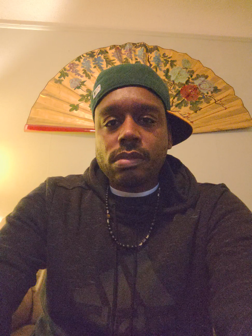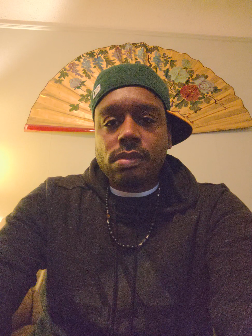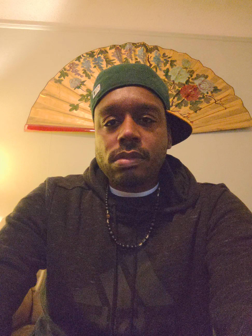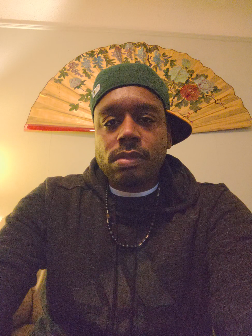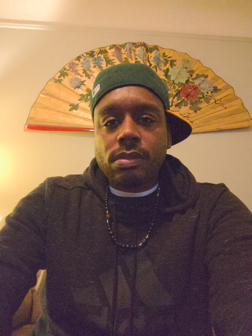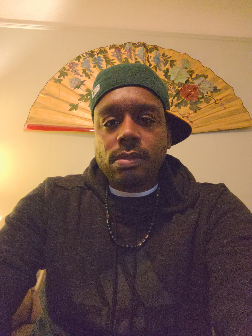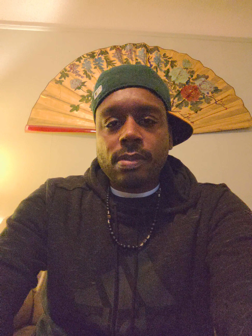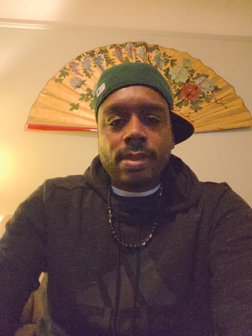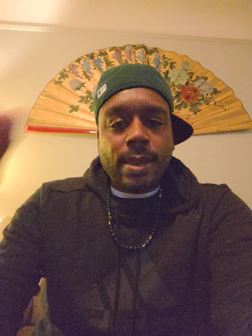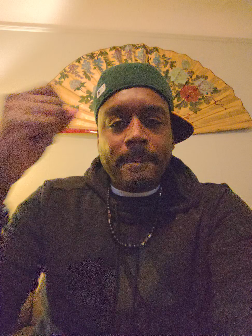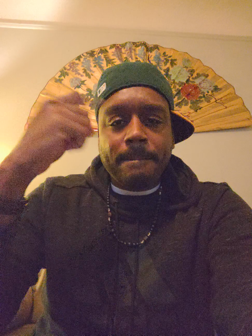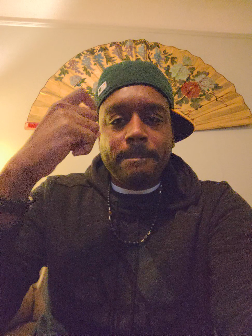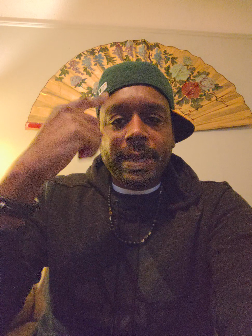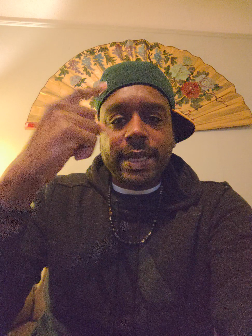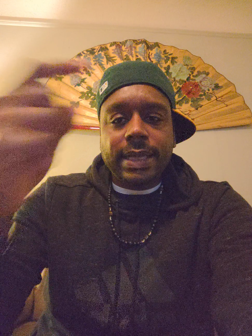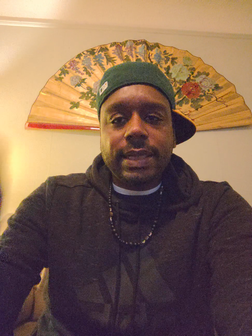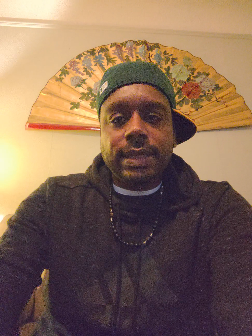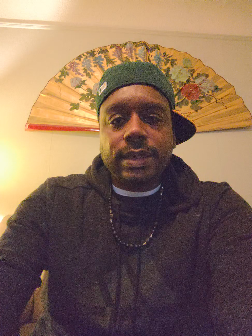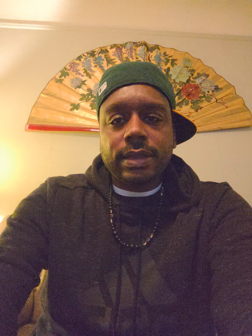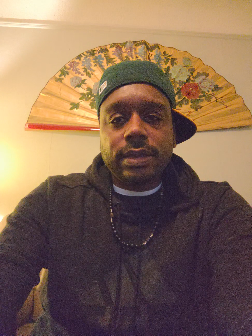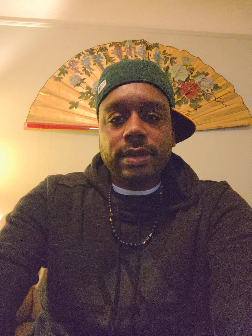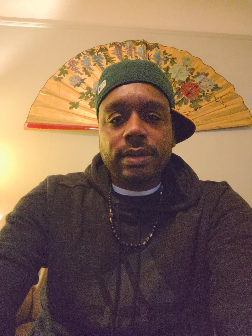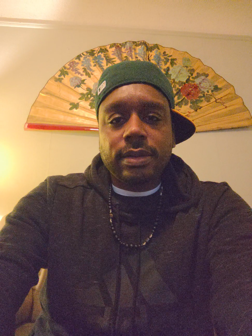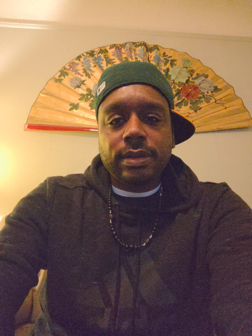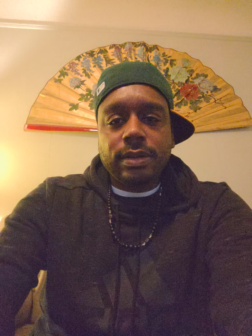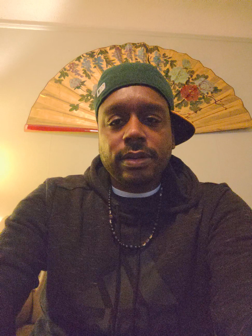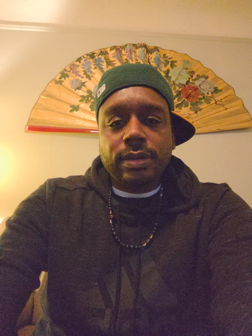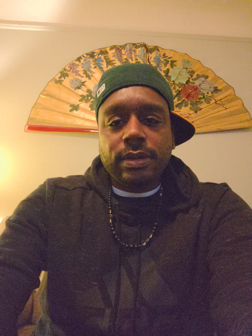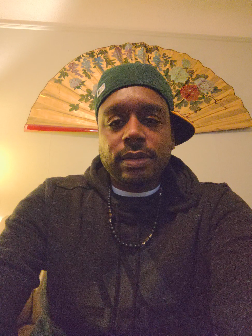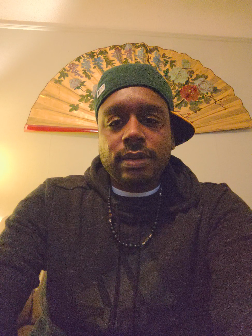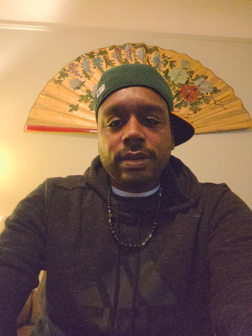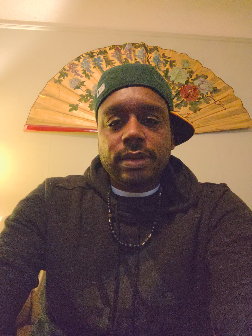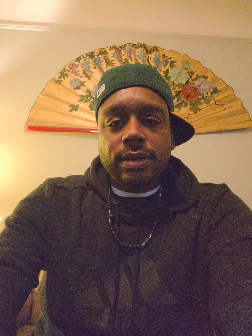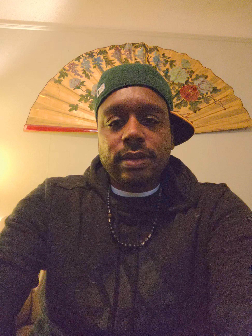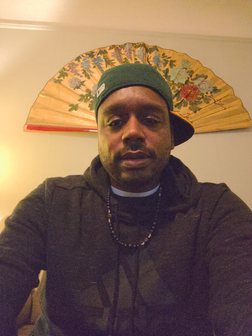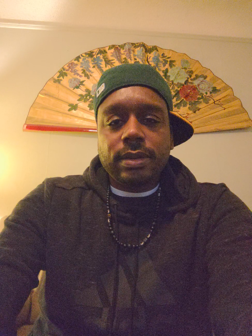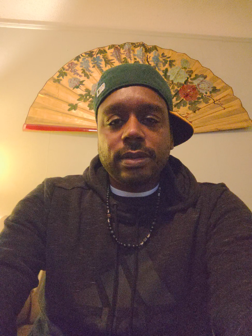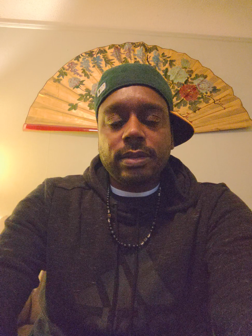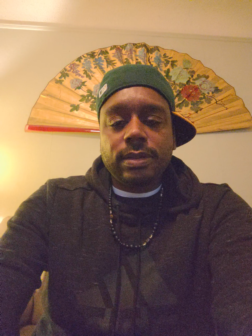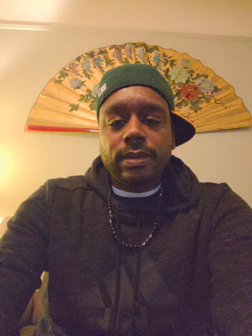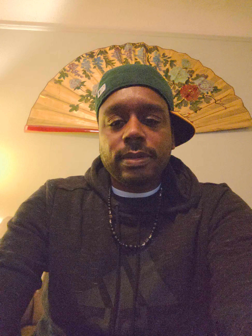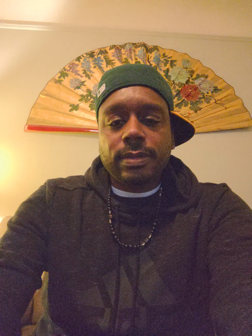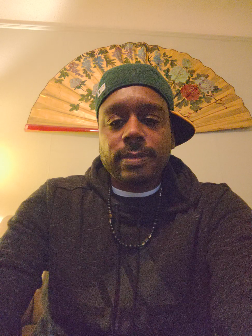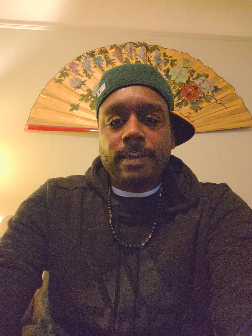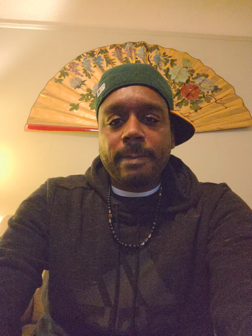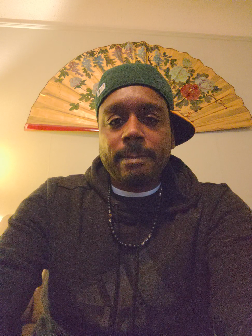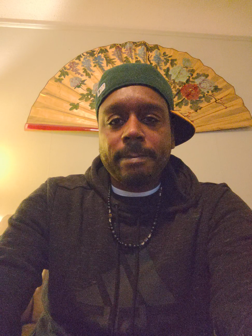penny